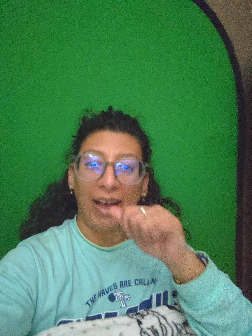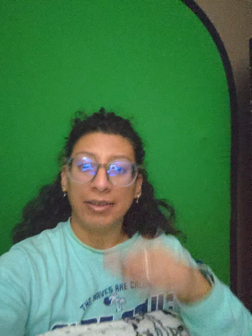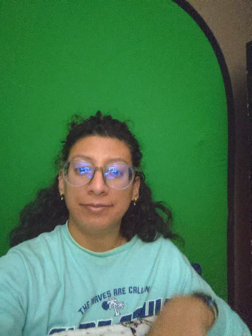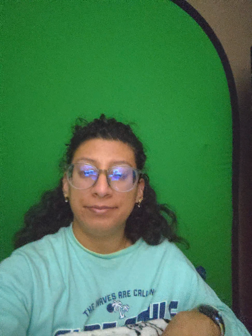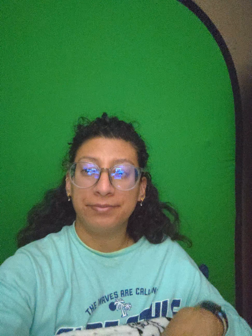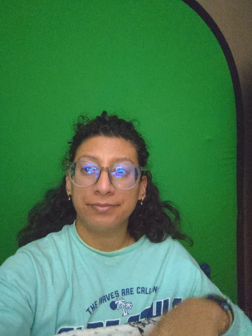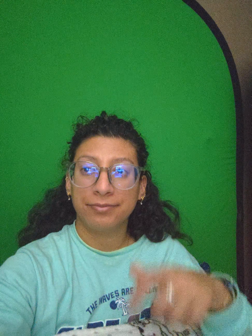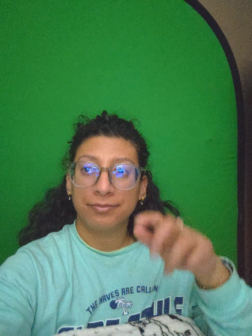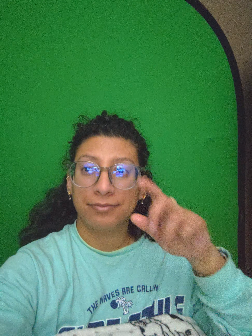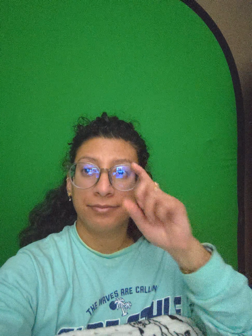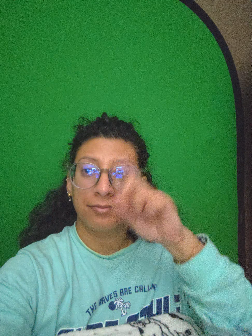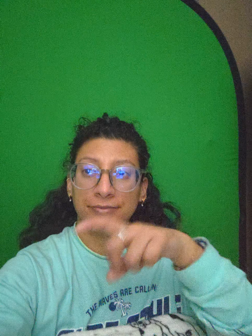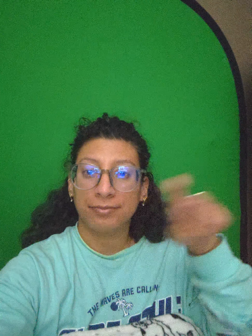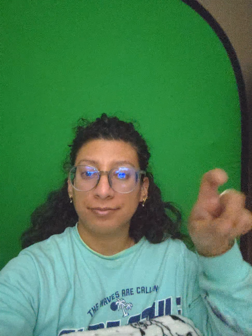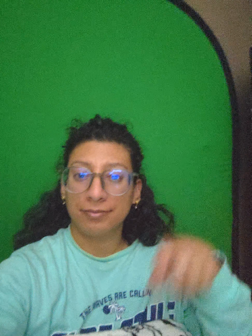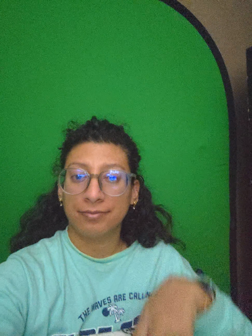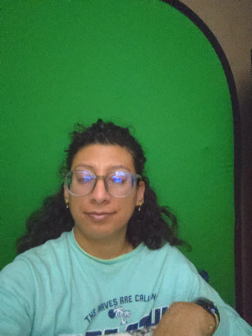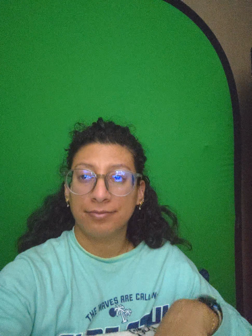closet